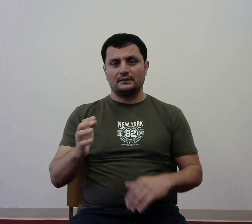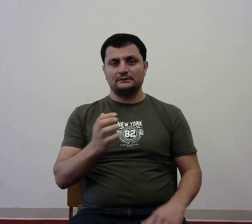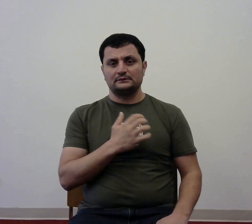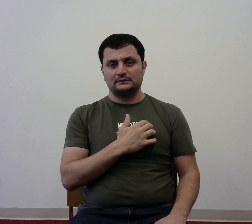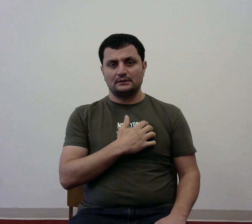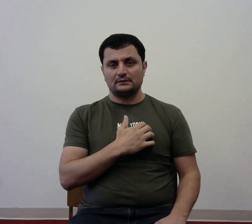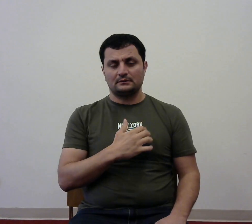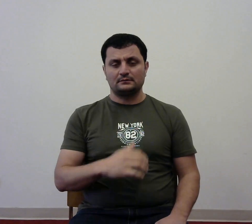istəmək